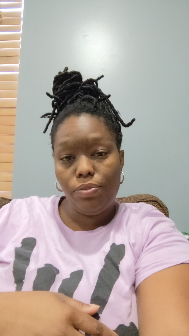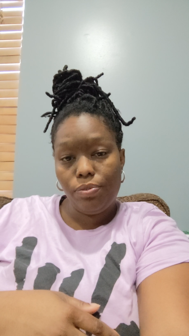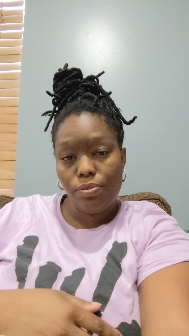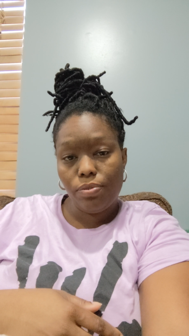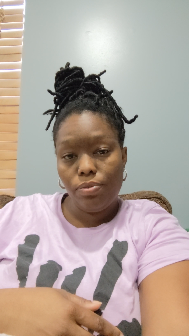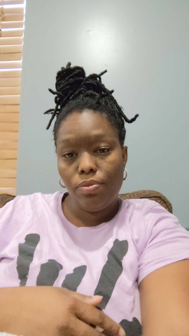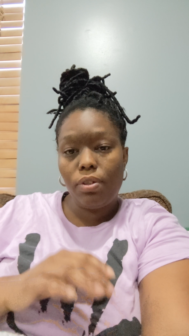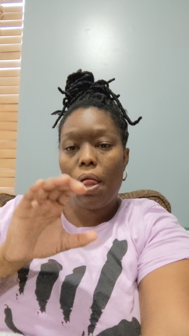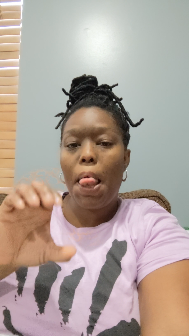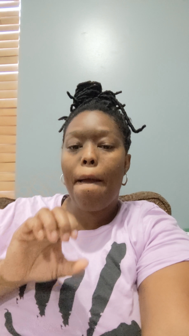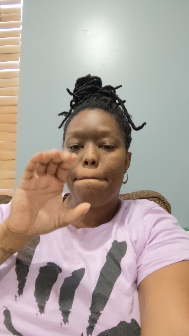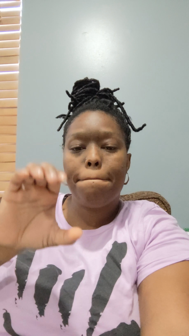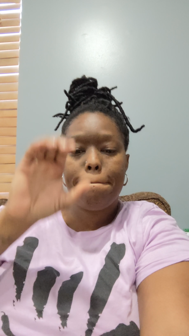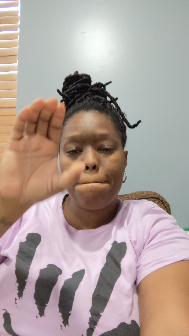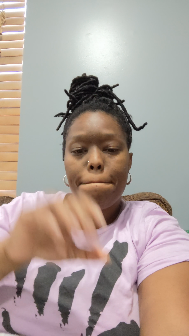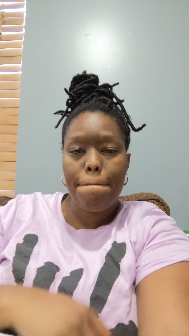climb